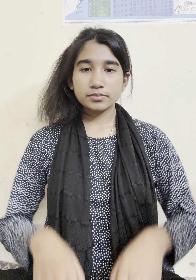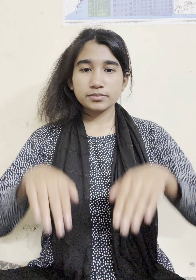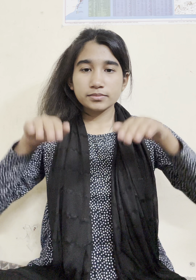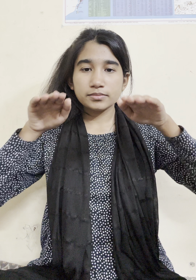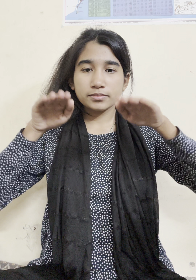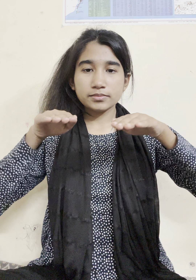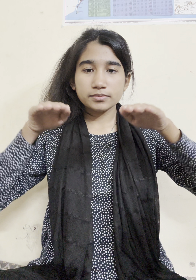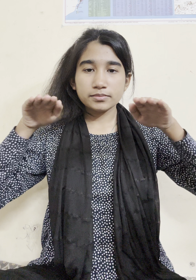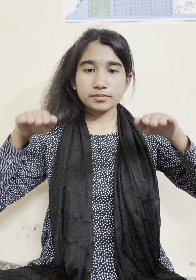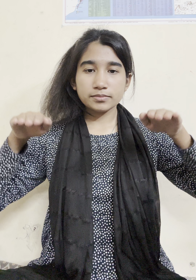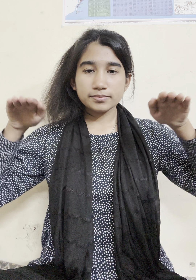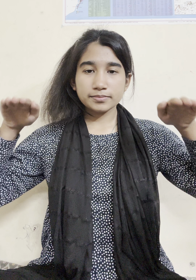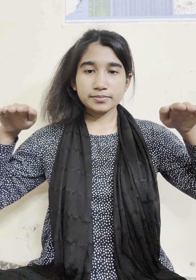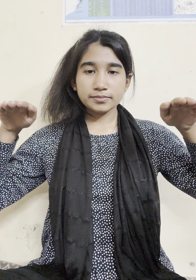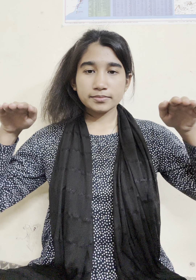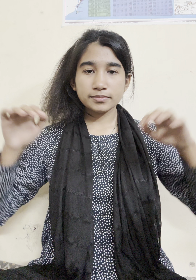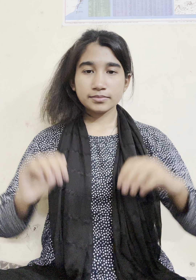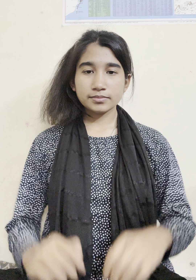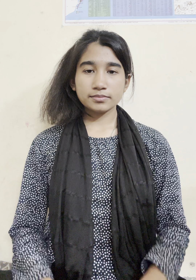শিশু